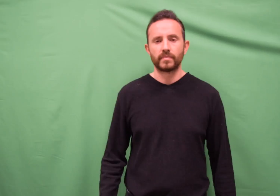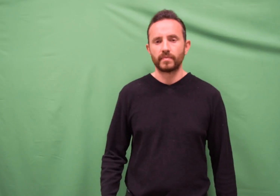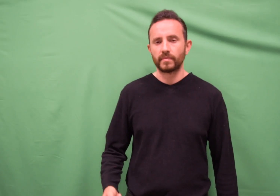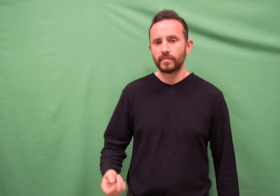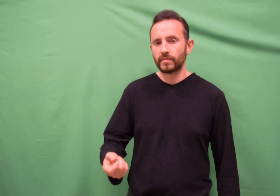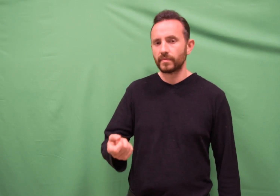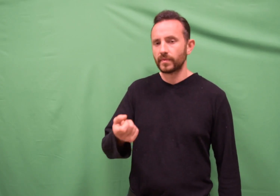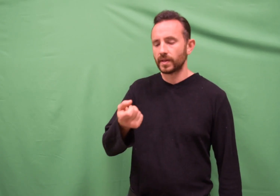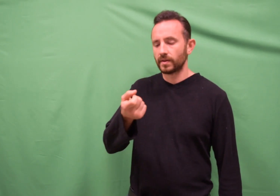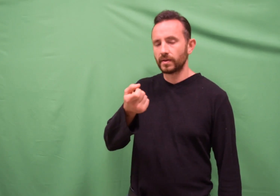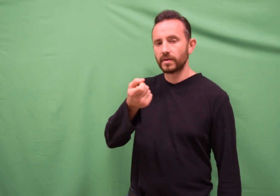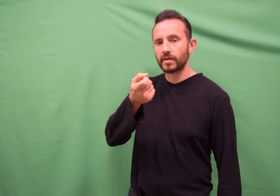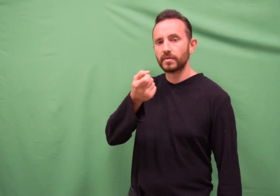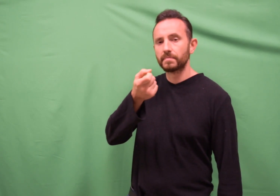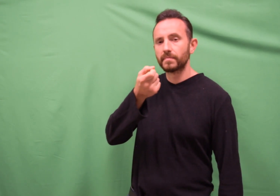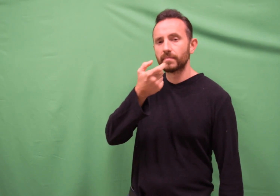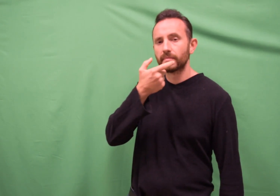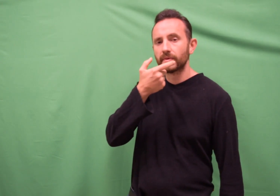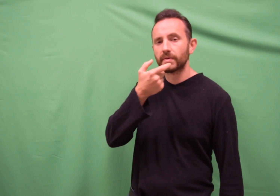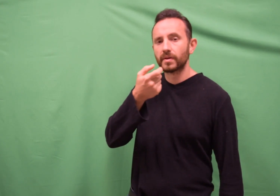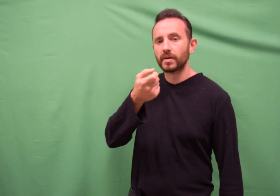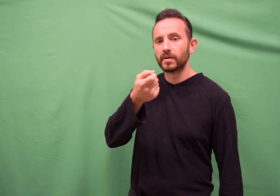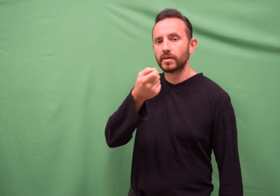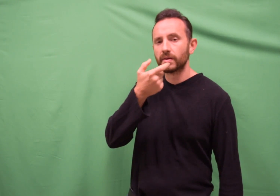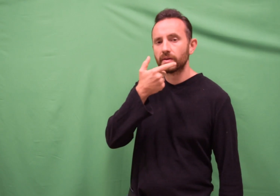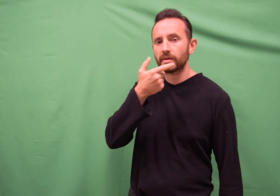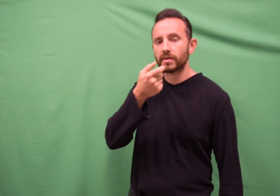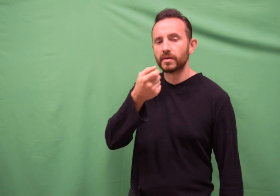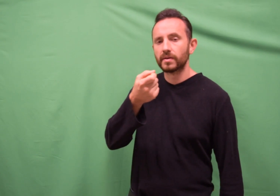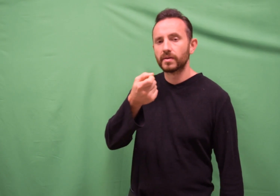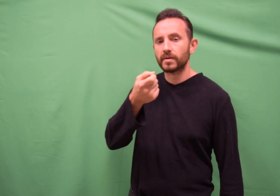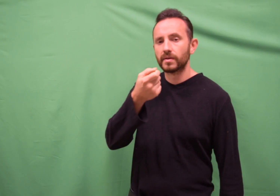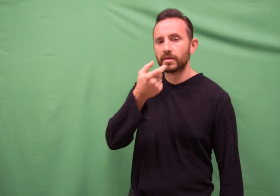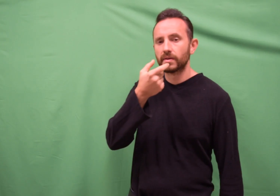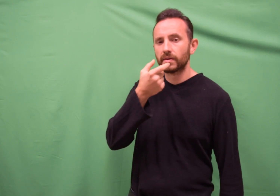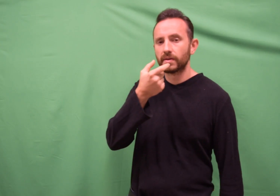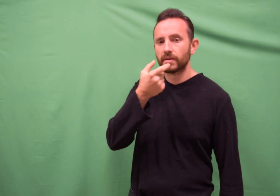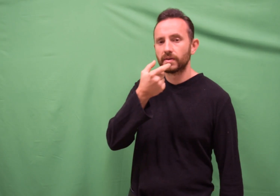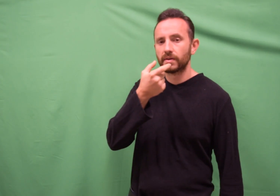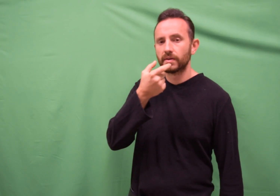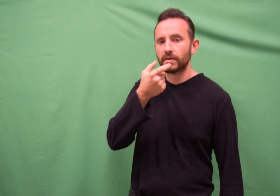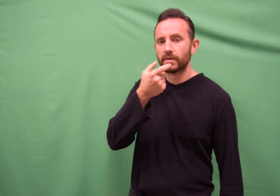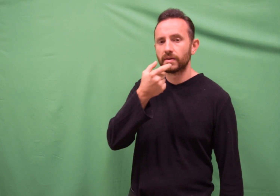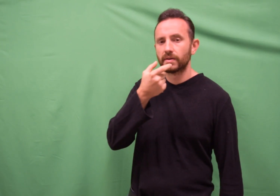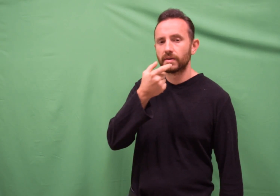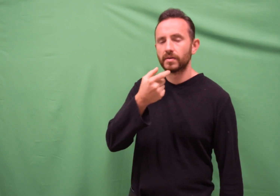medicina